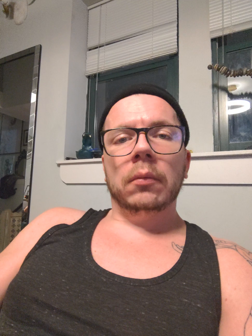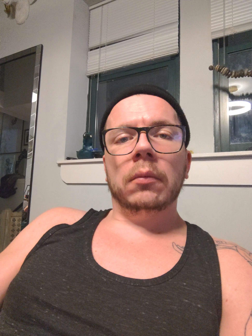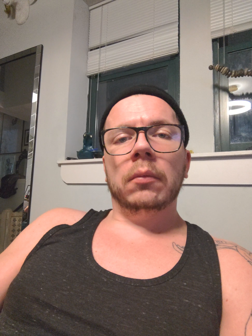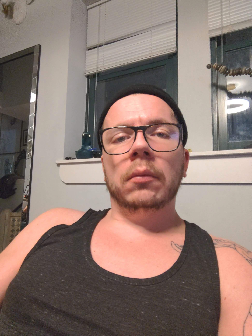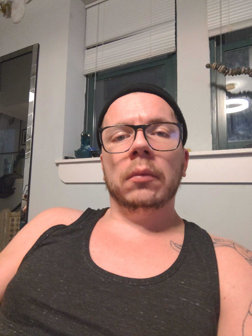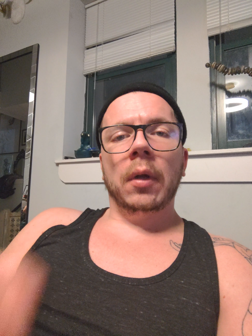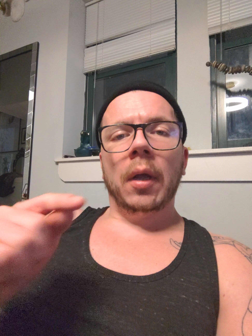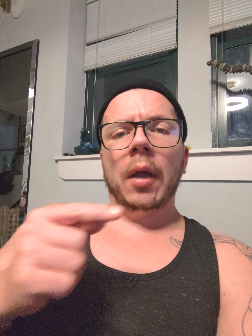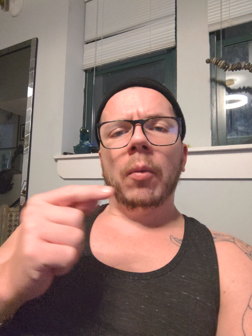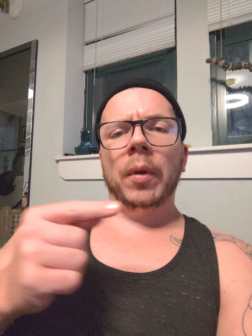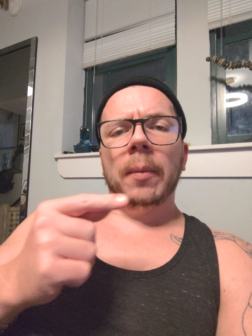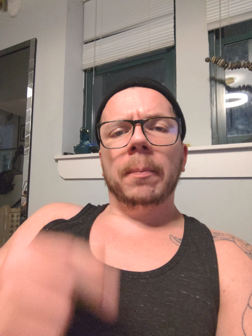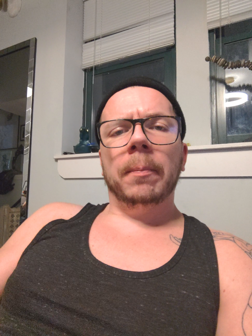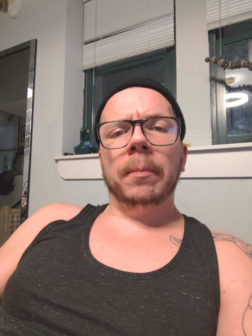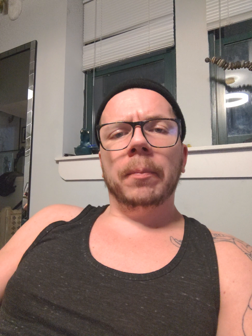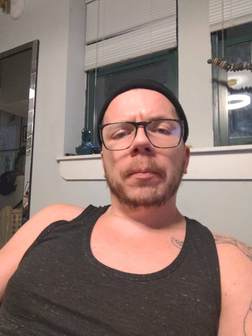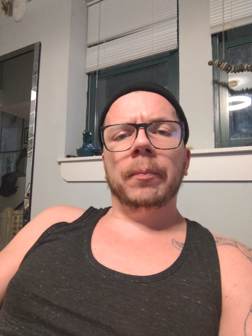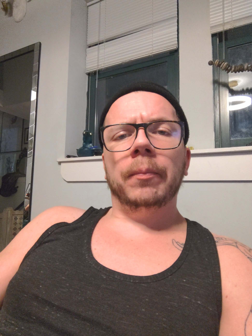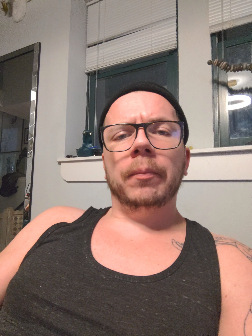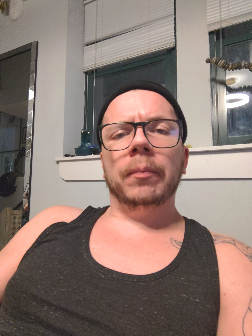owie